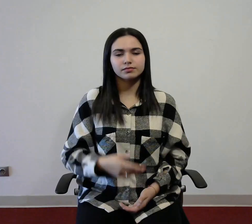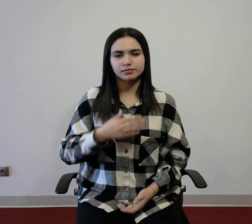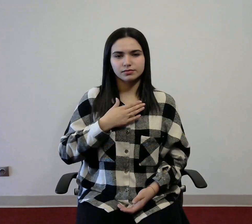mən